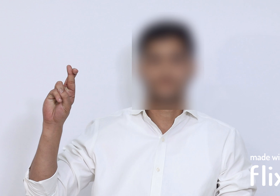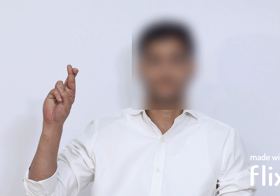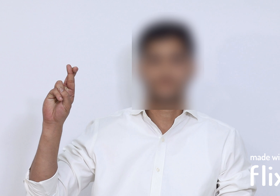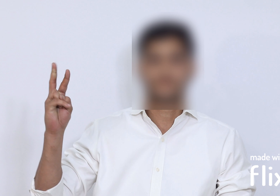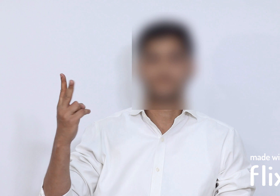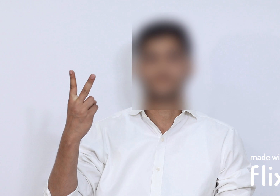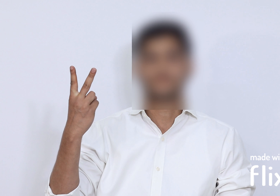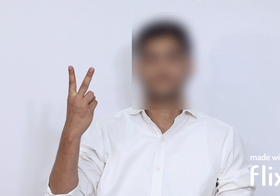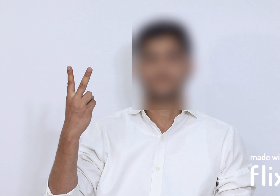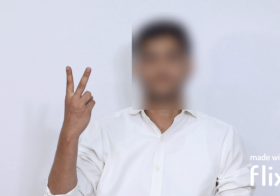ڑ